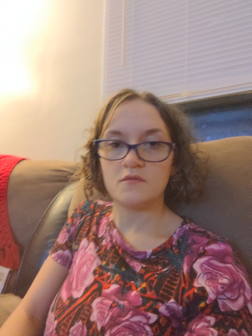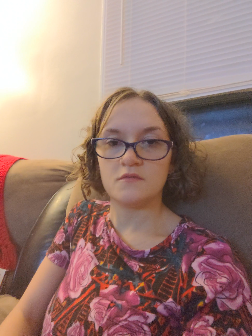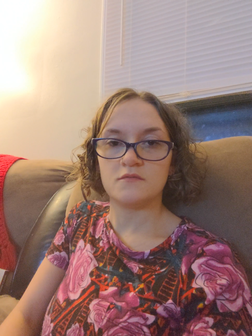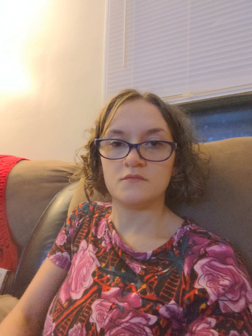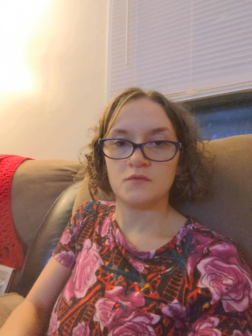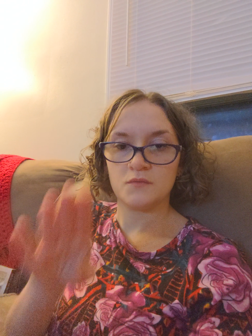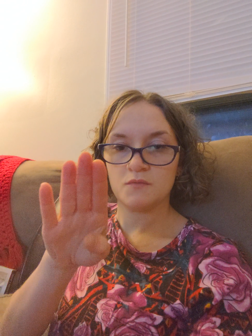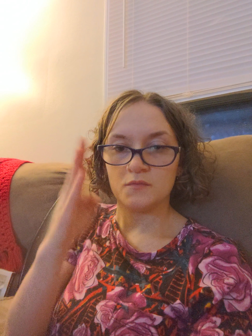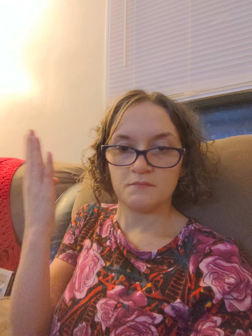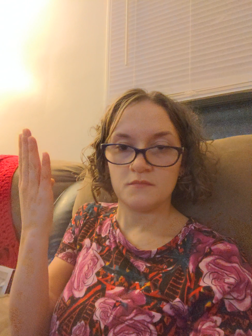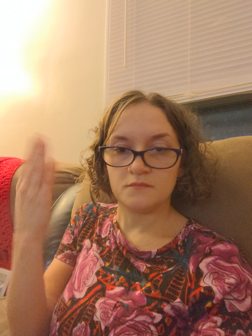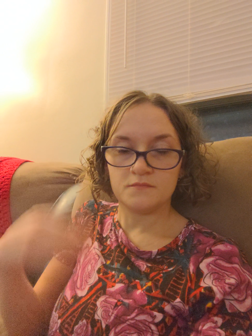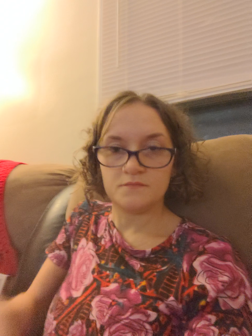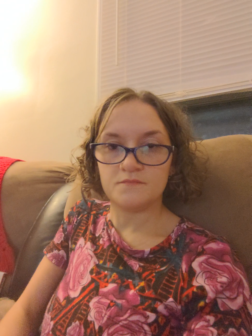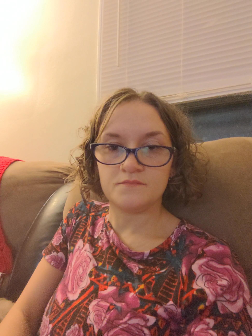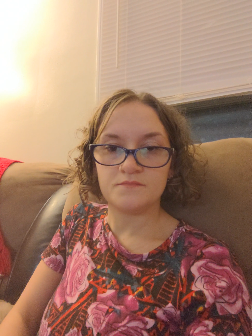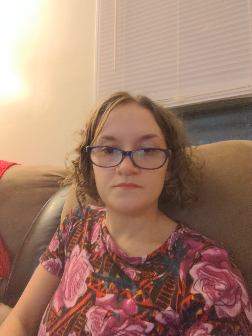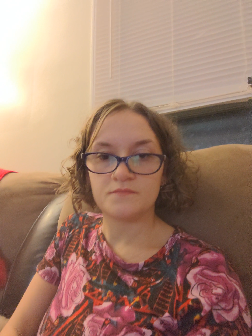open